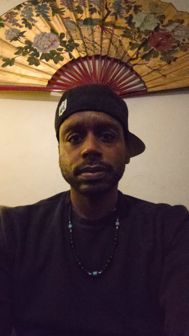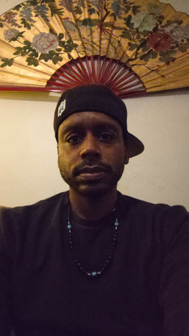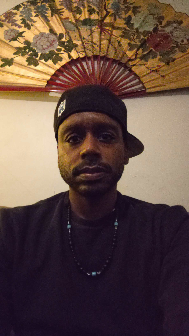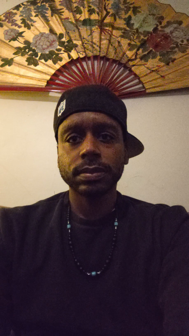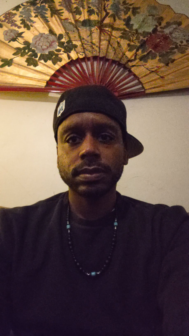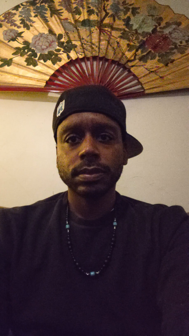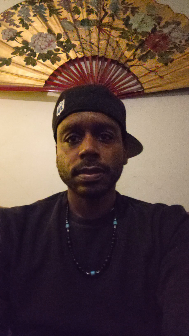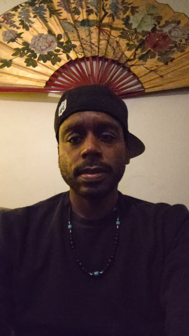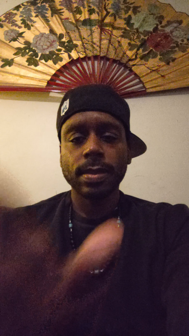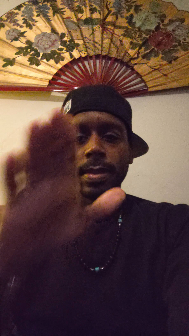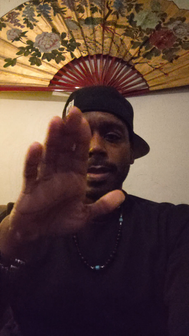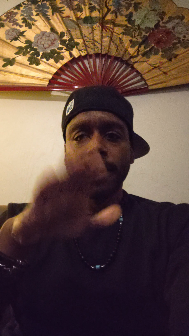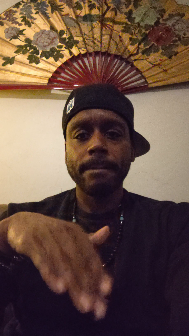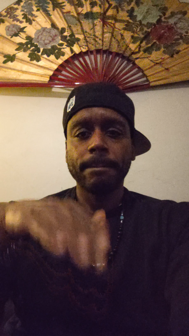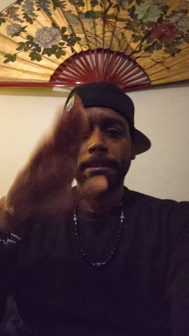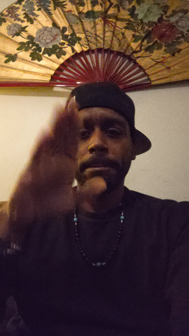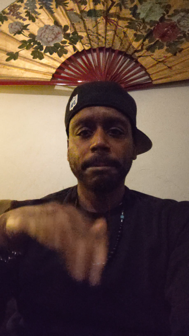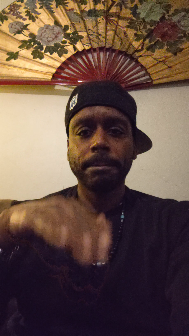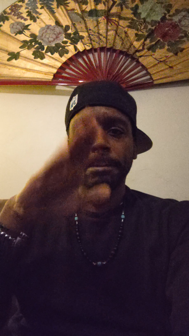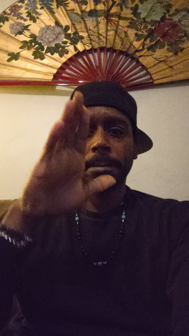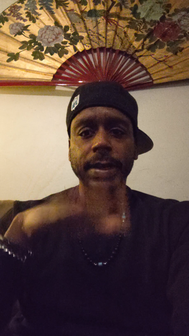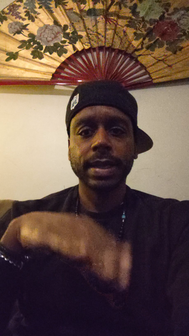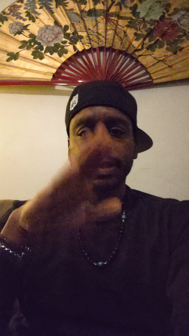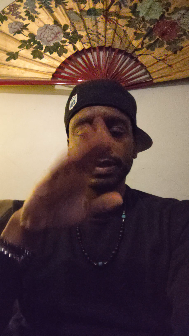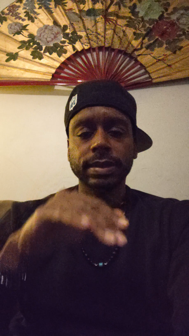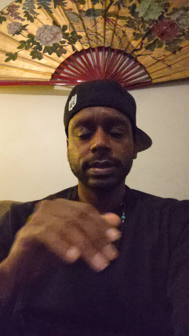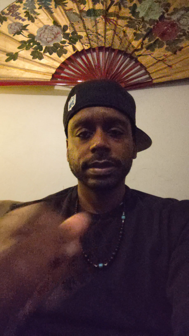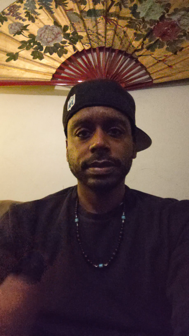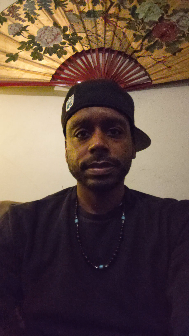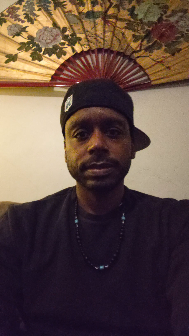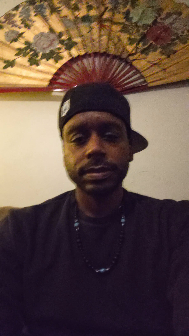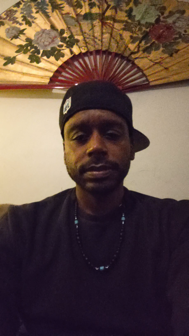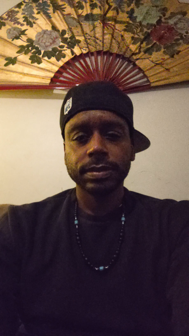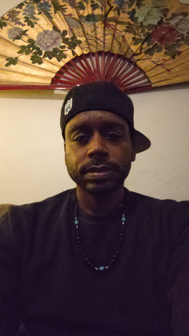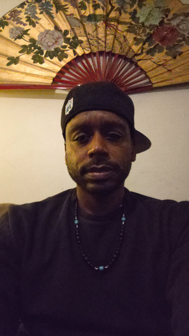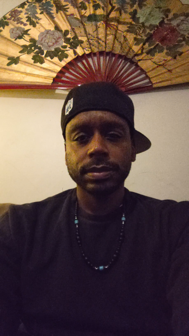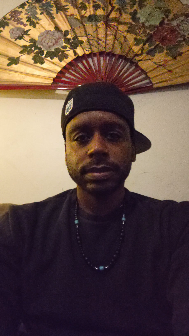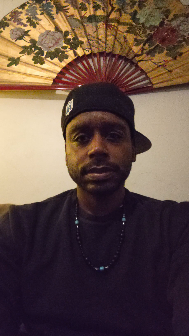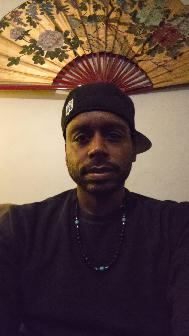paint